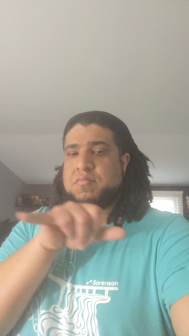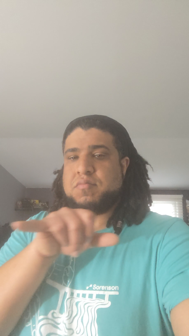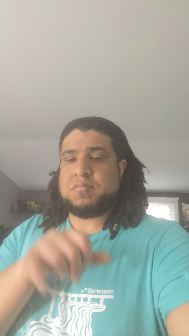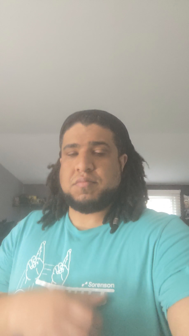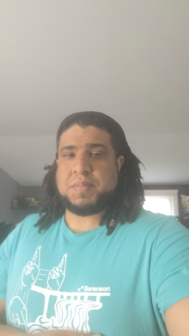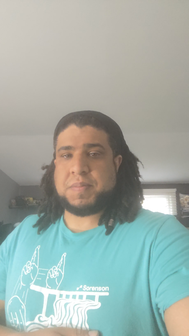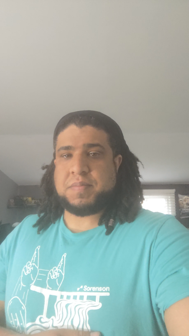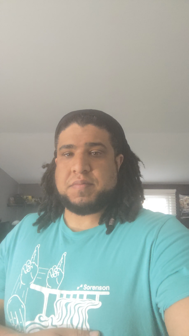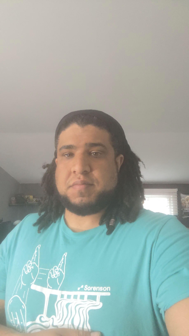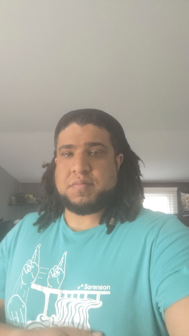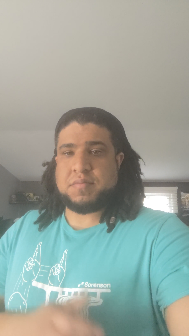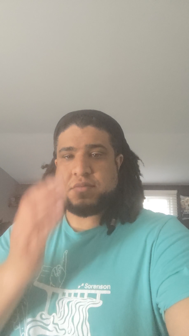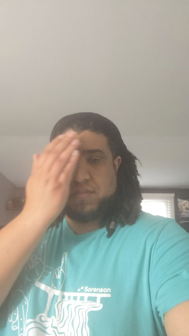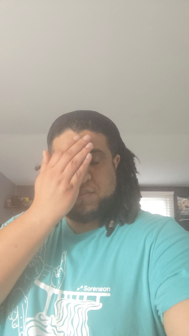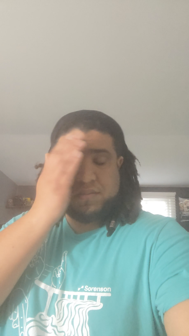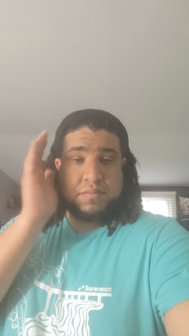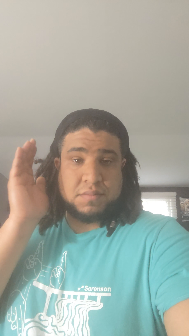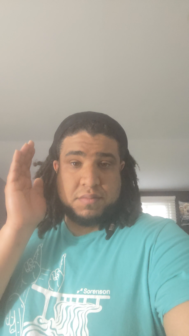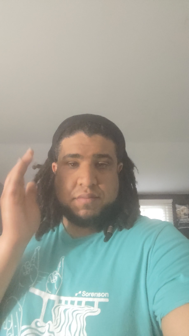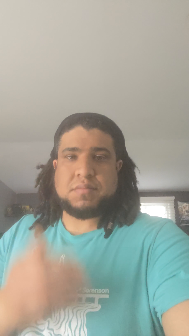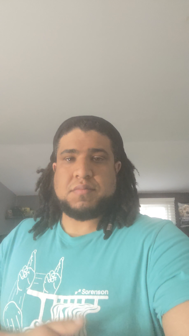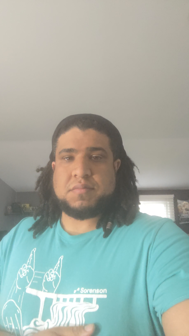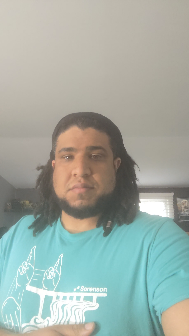peekaboo